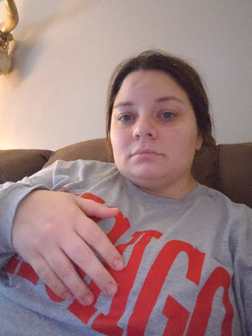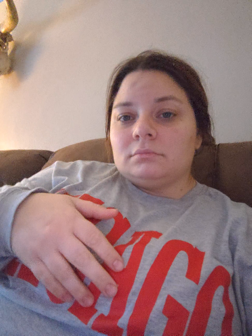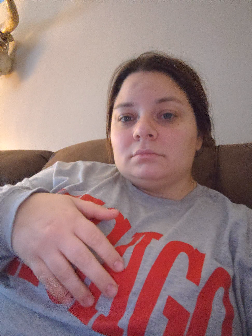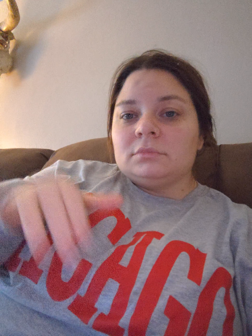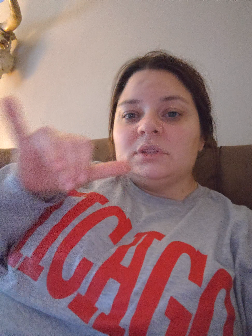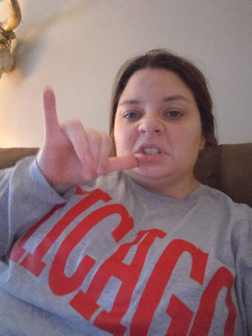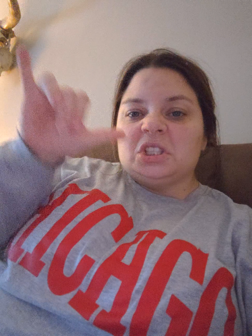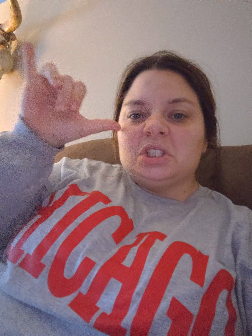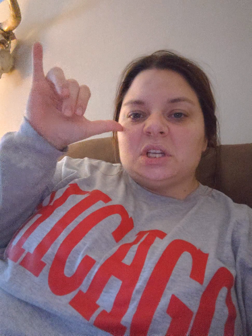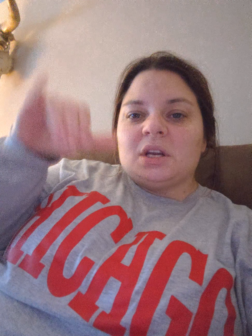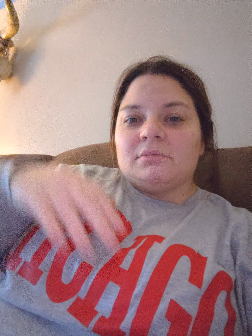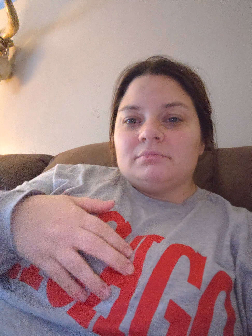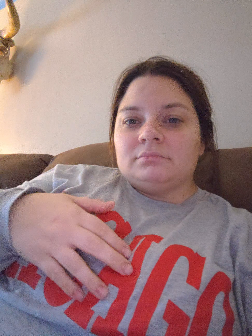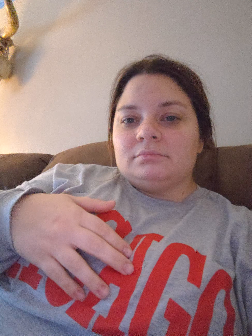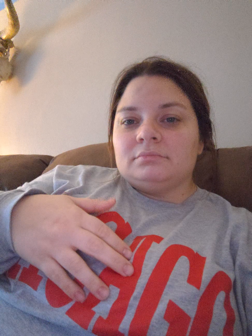yesterday